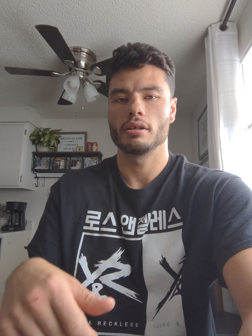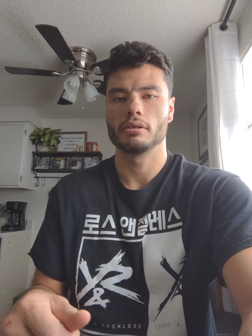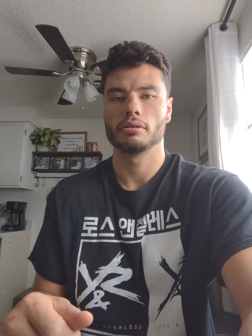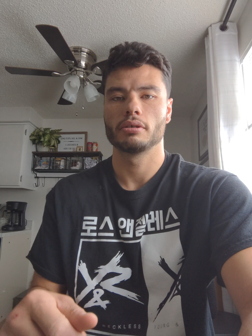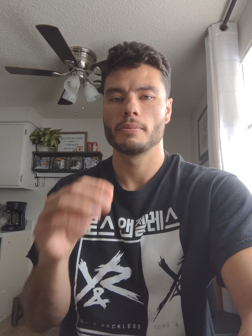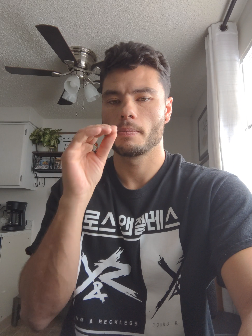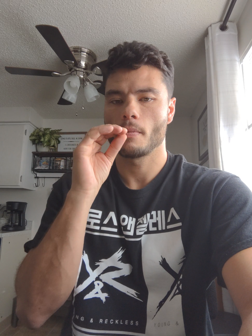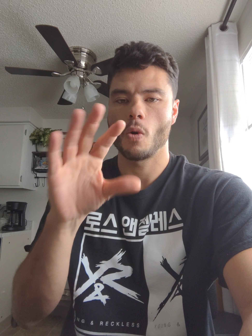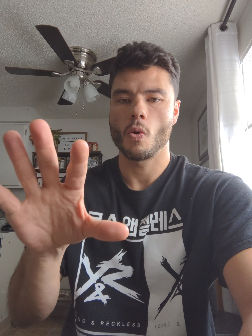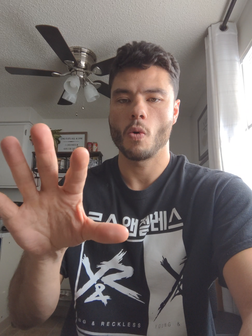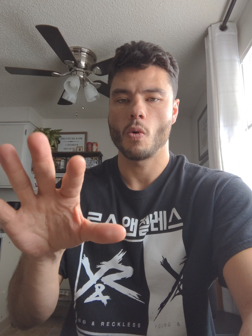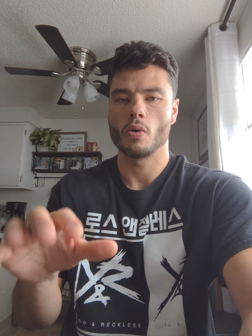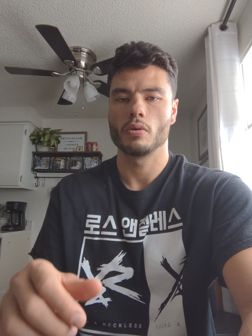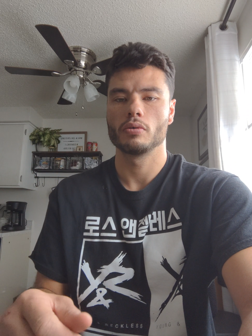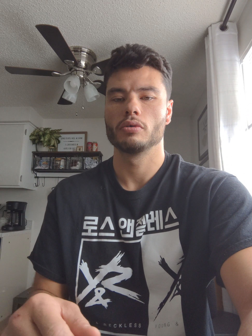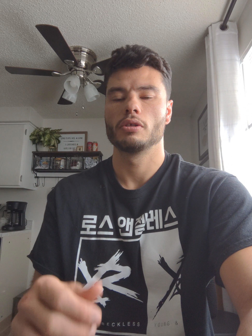blow